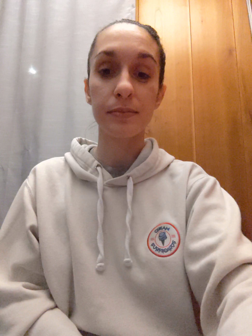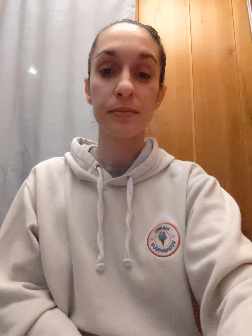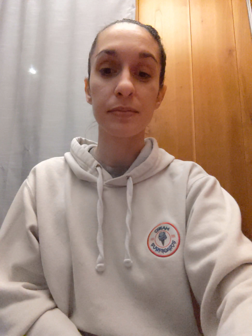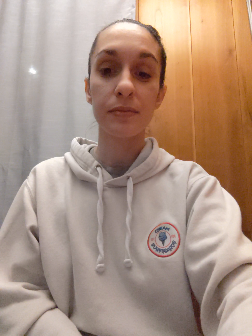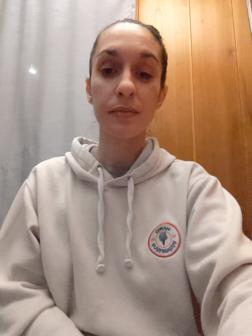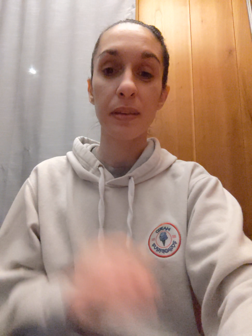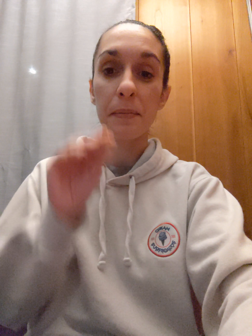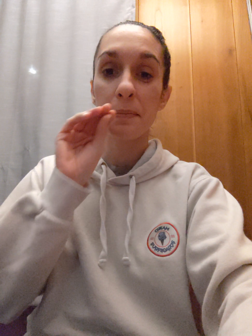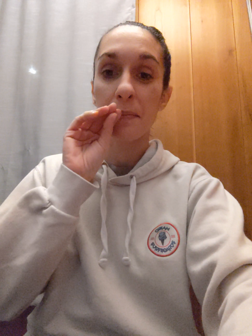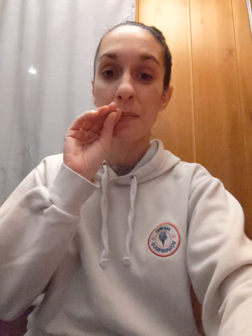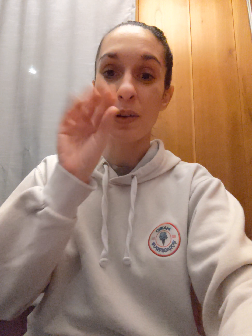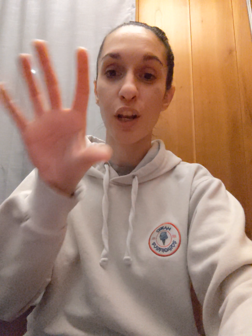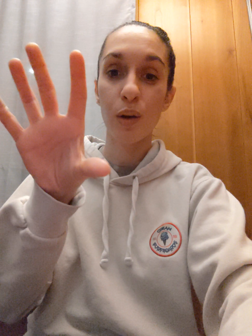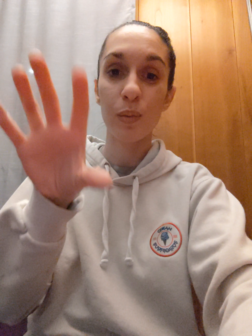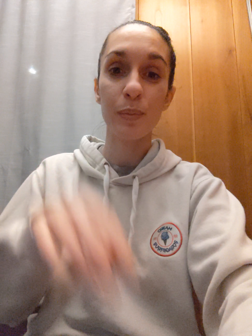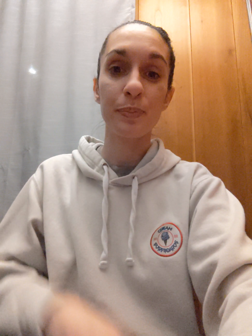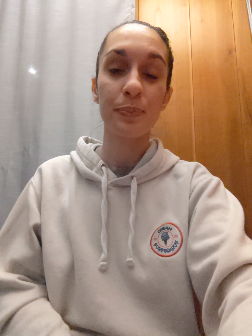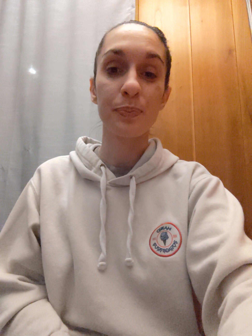blow